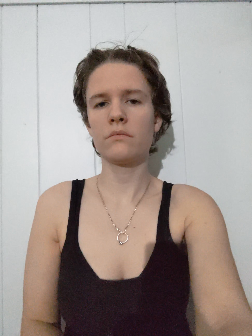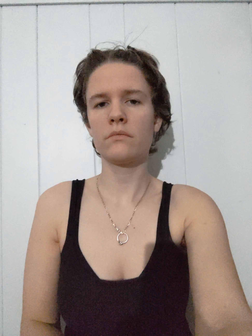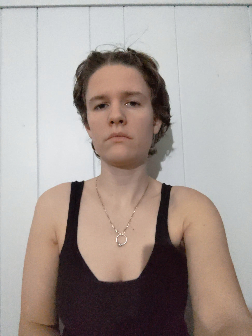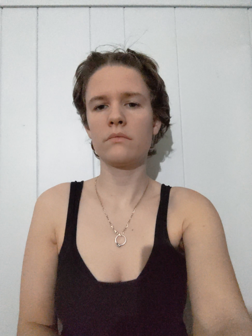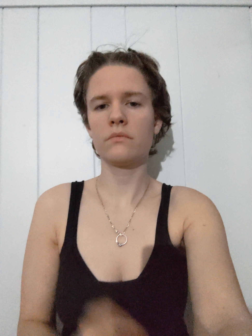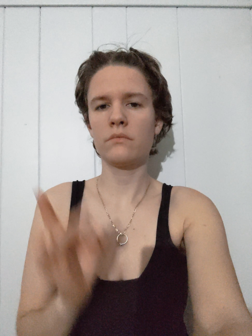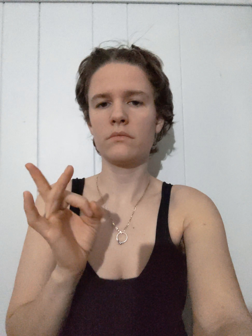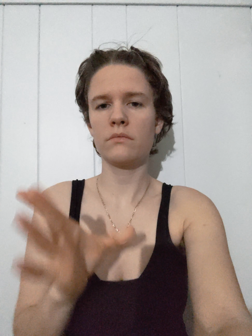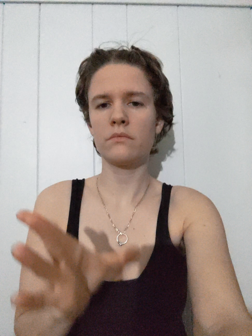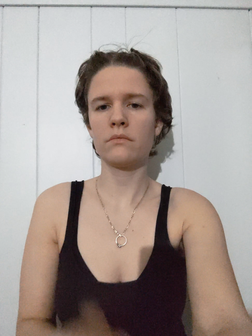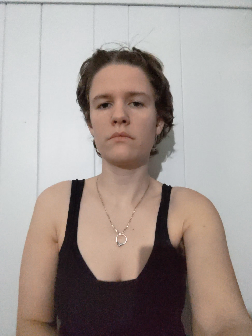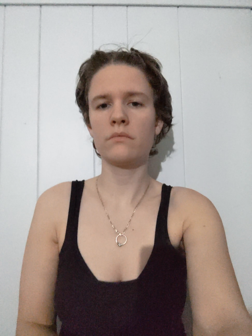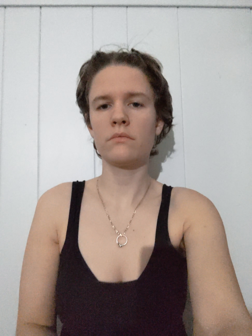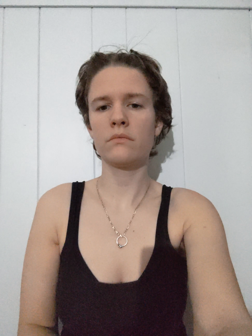yucky